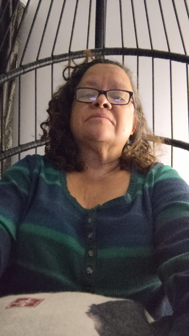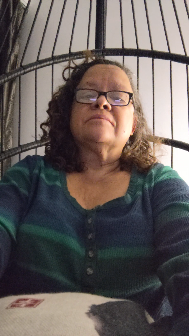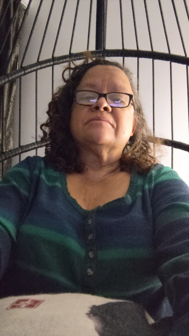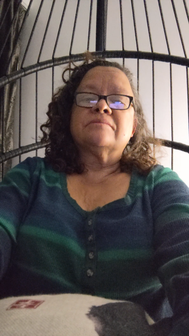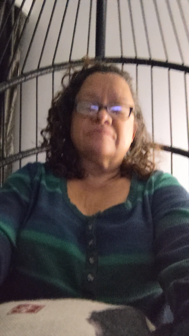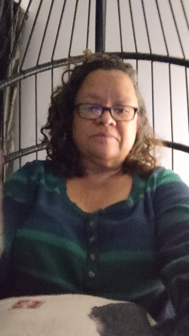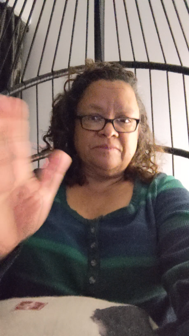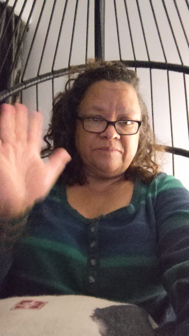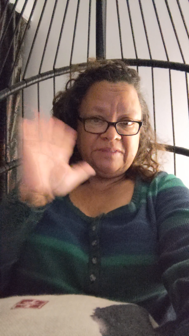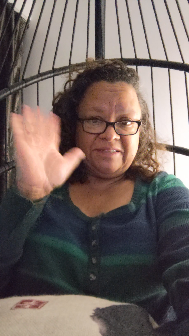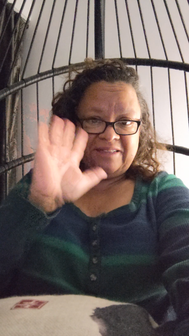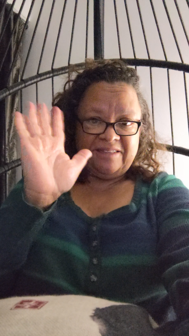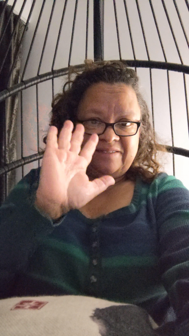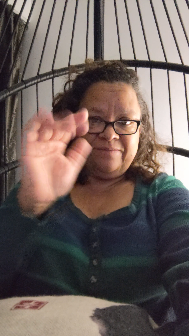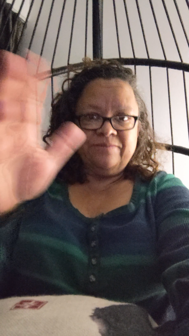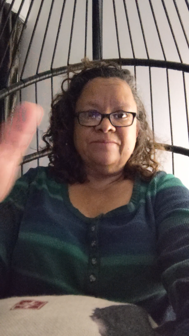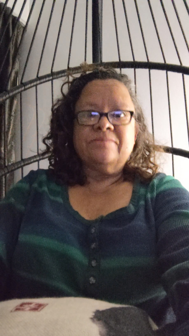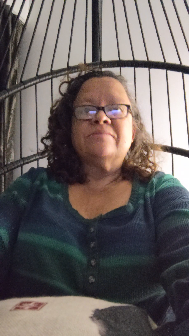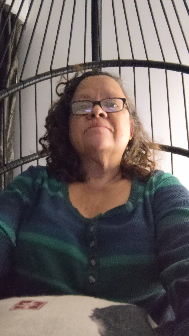hi